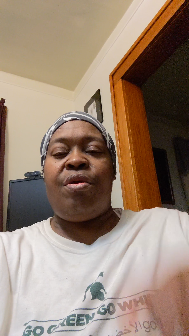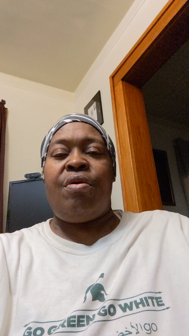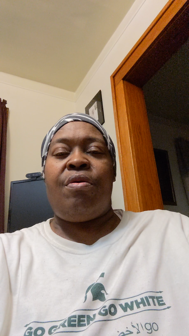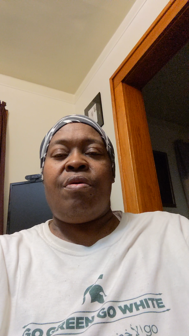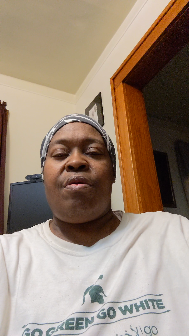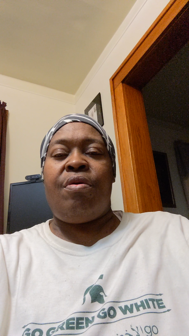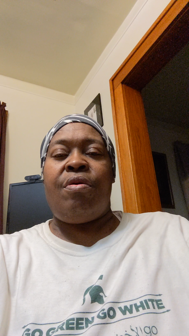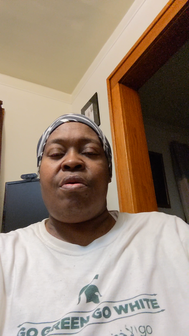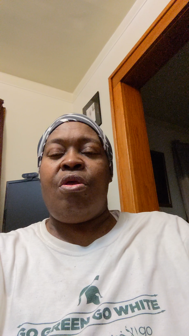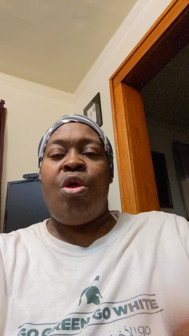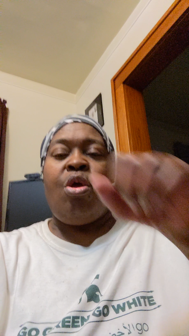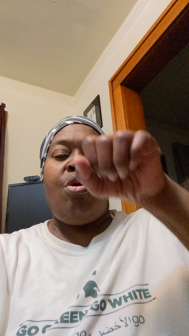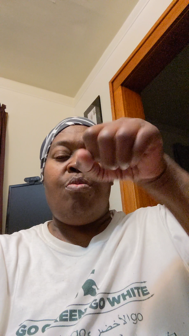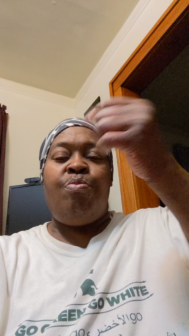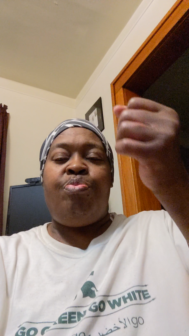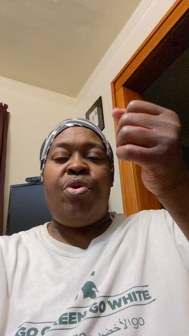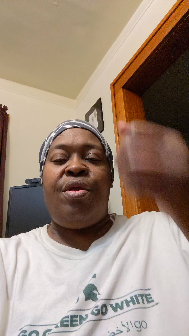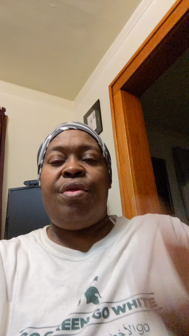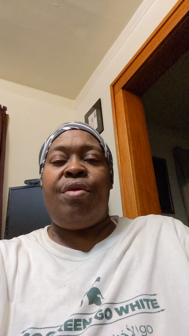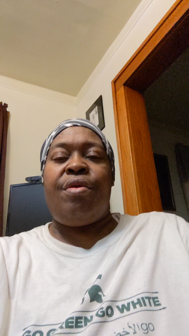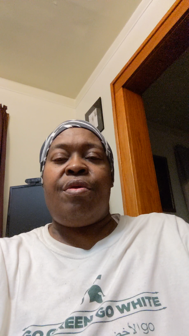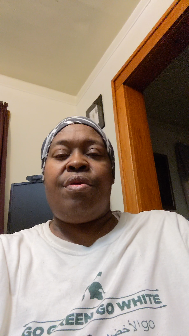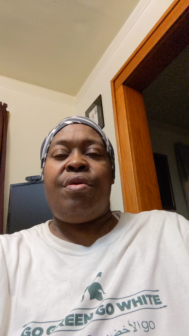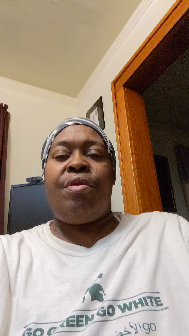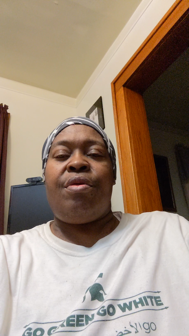break